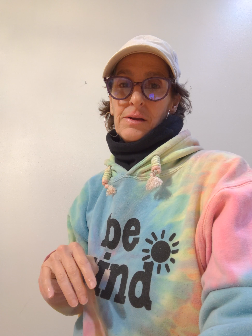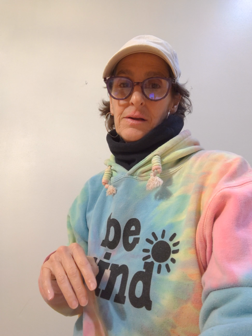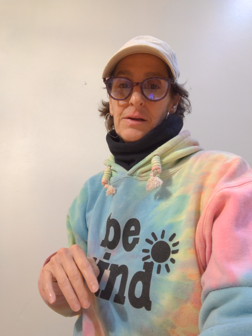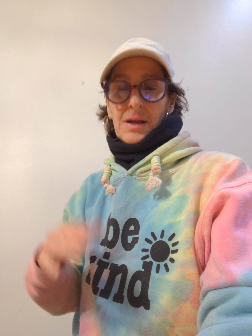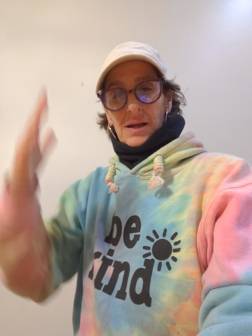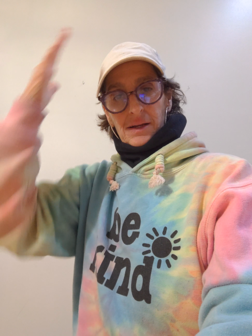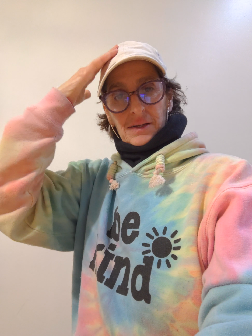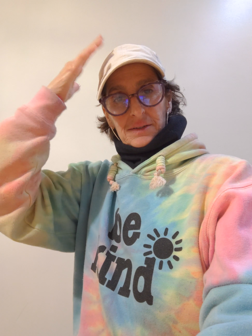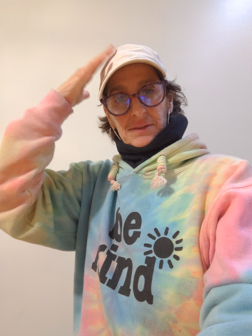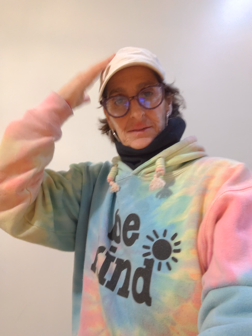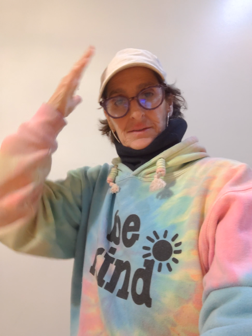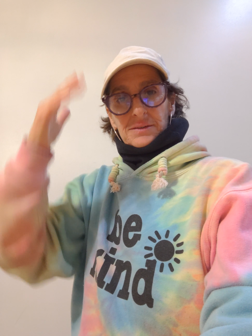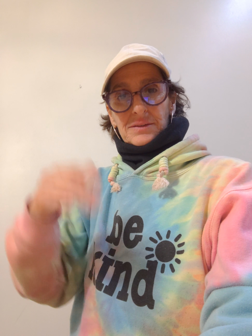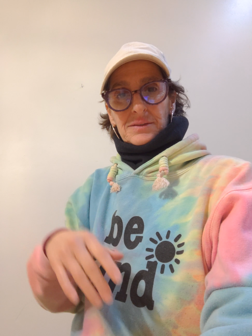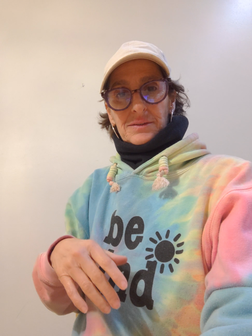hat